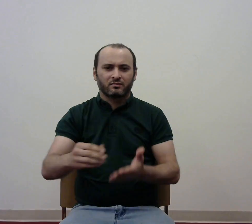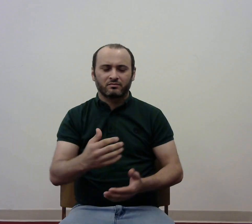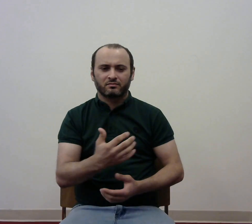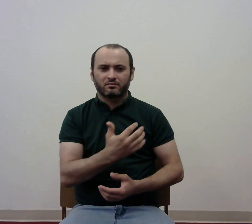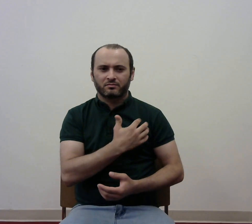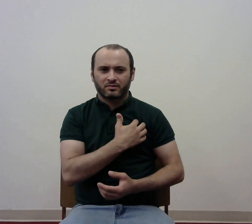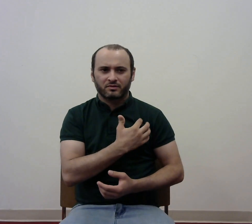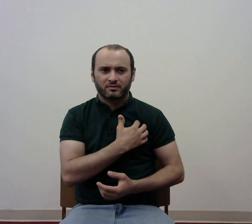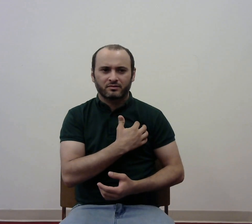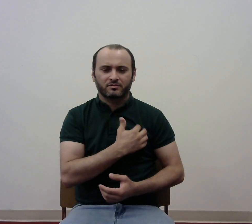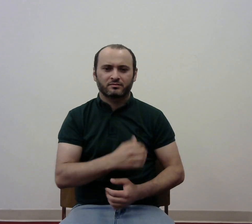istəmək